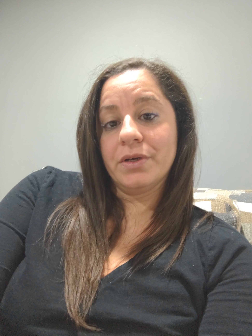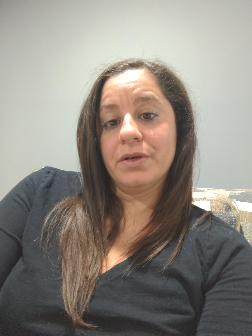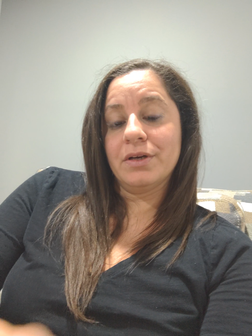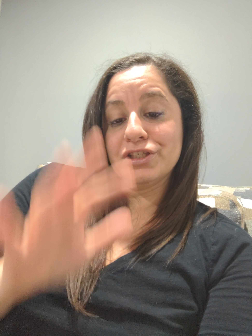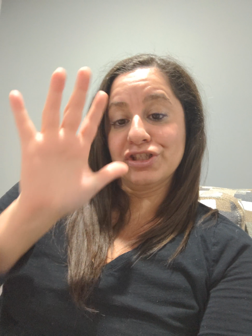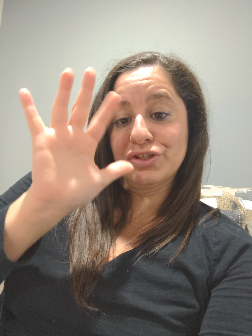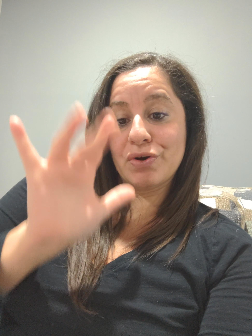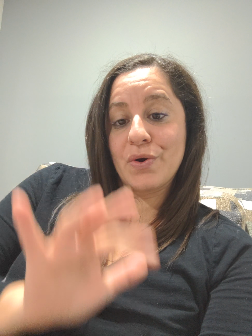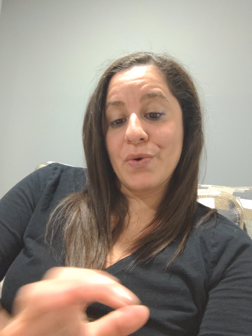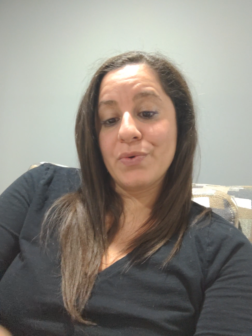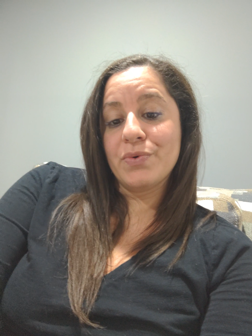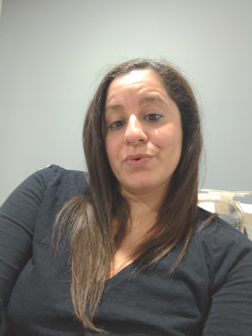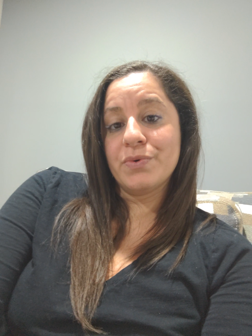snow